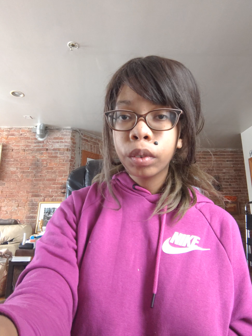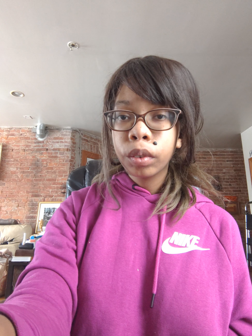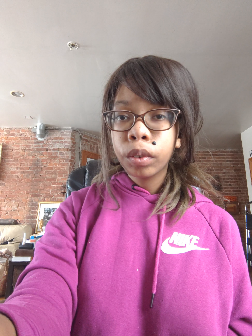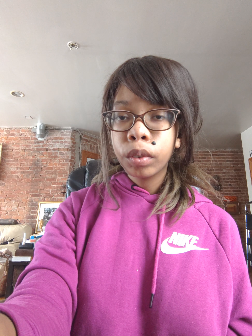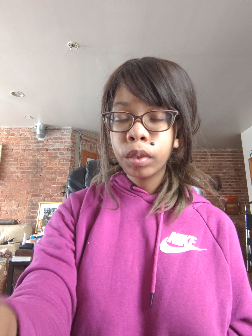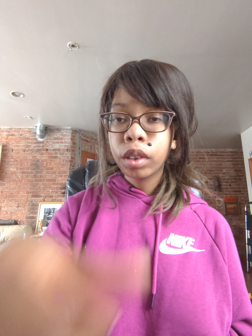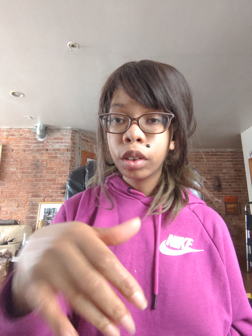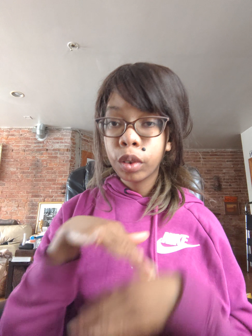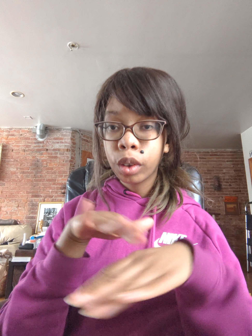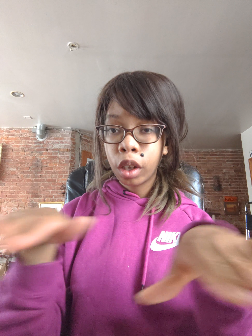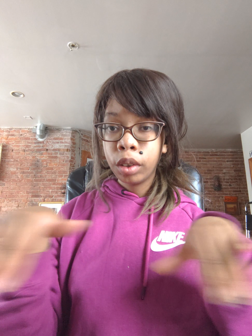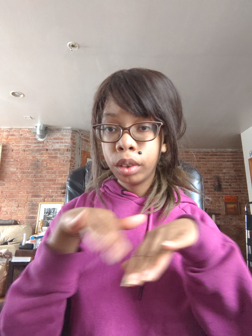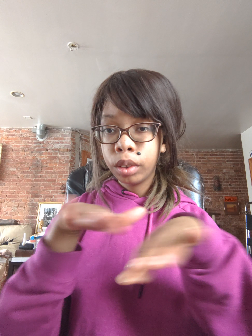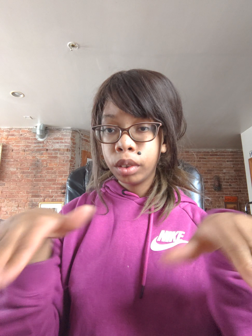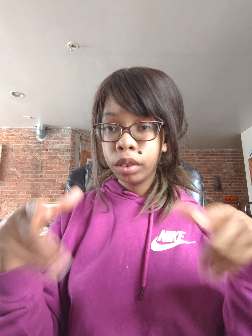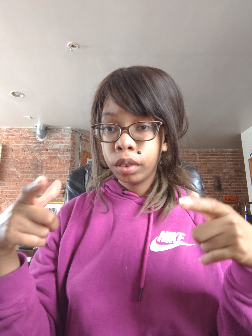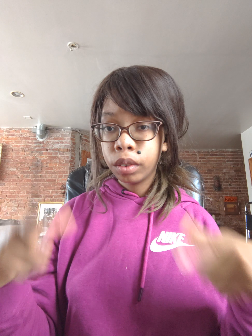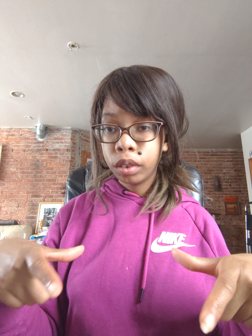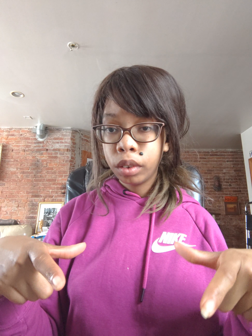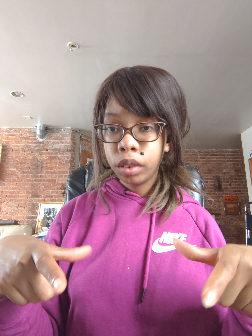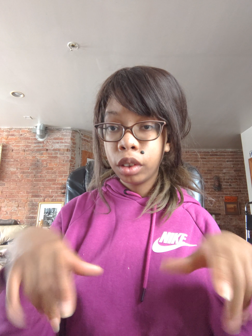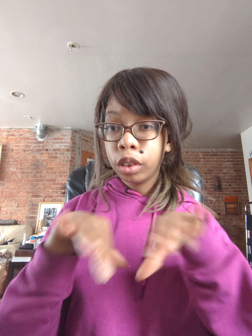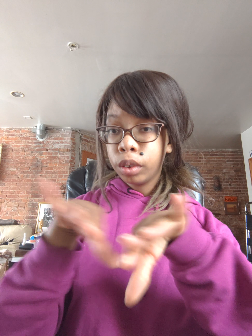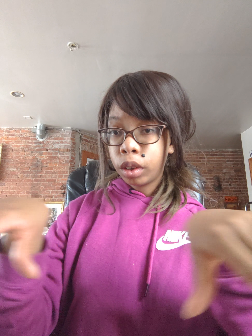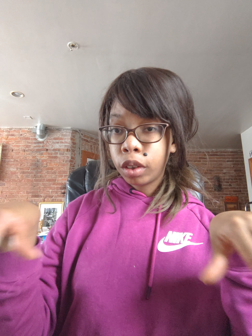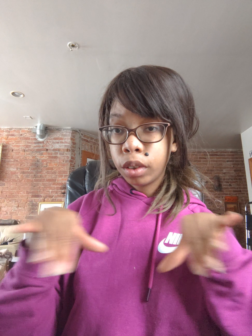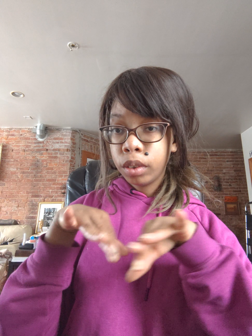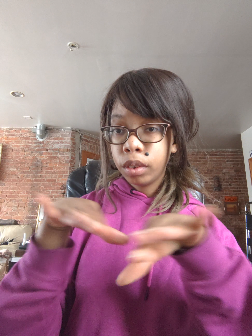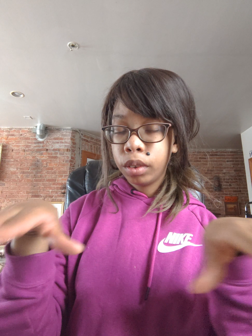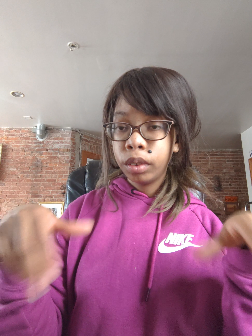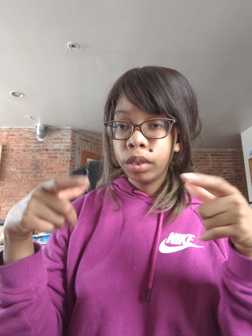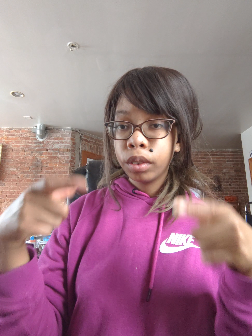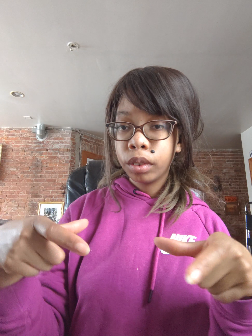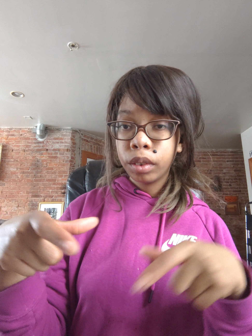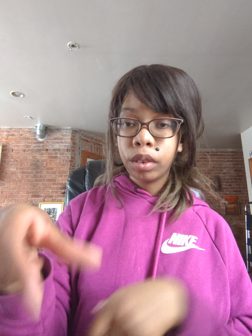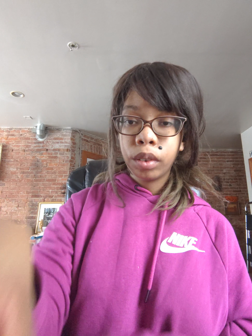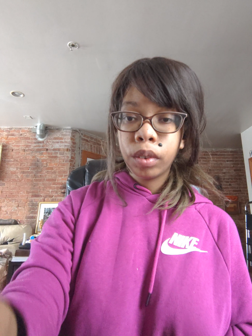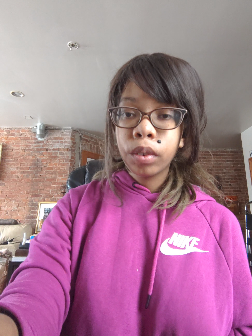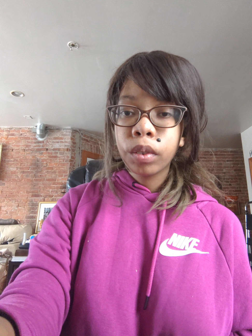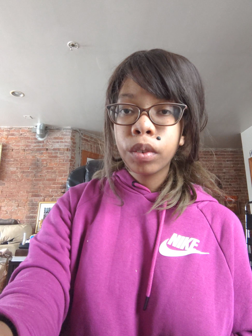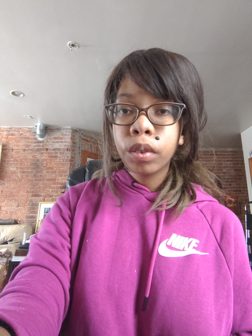pool